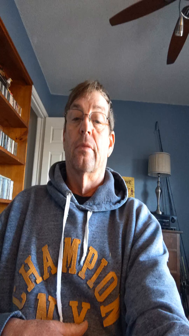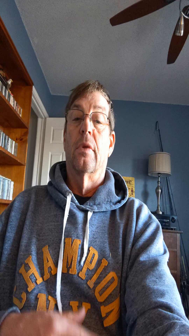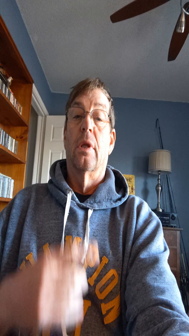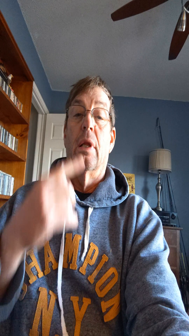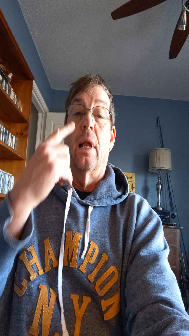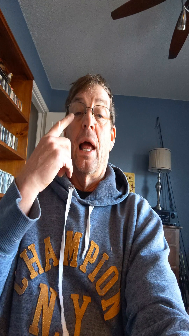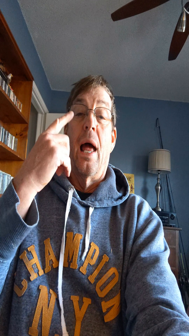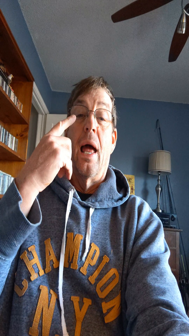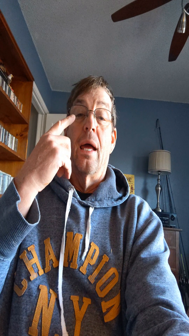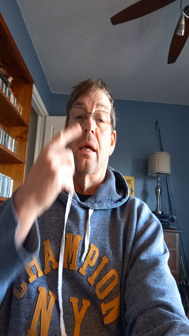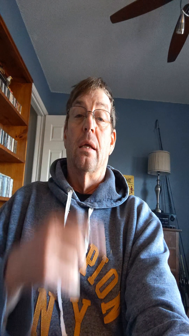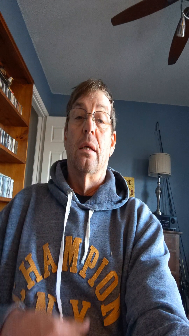eye